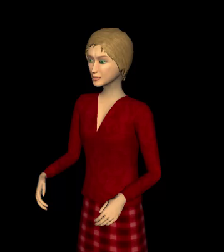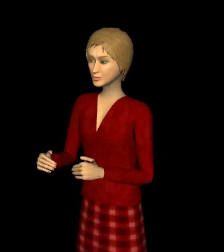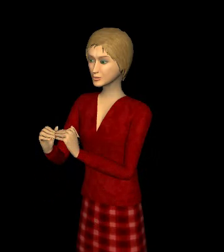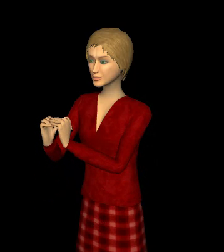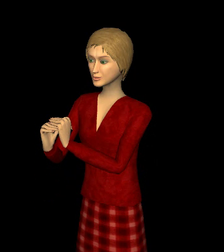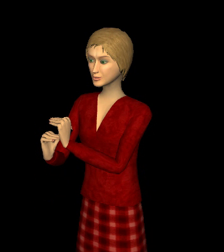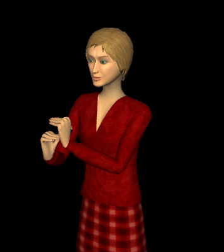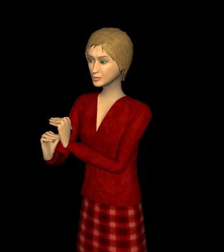تحت